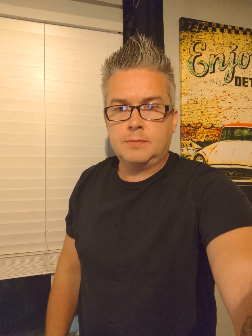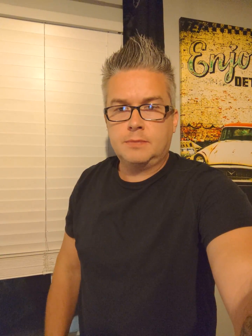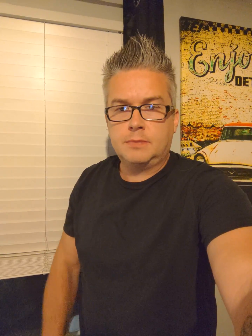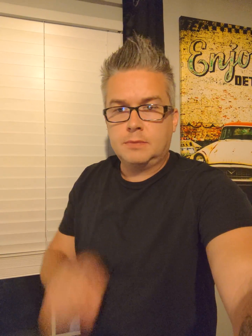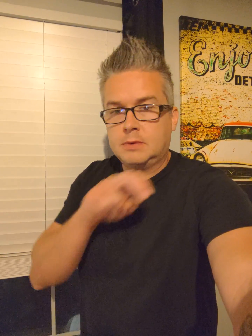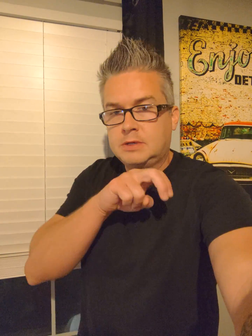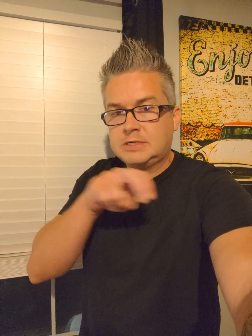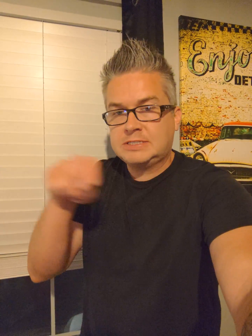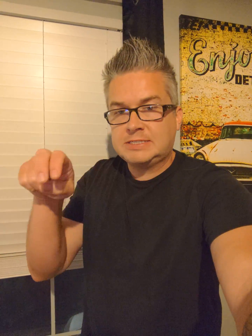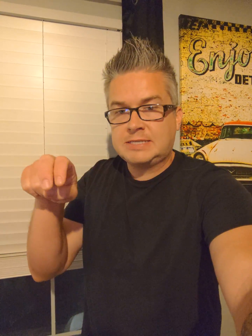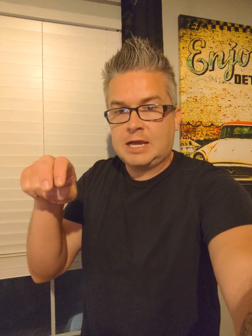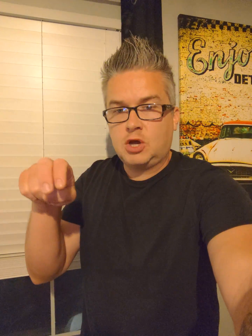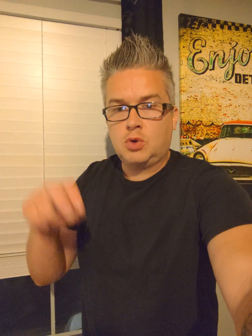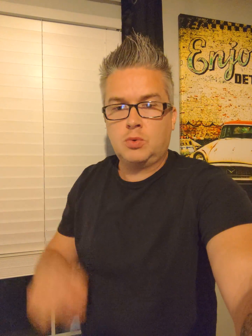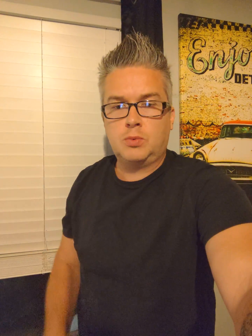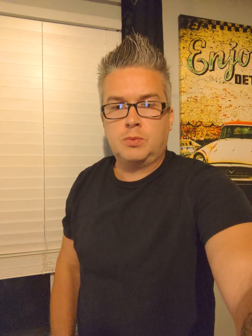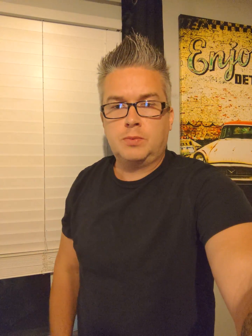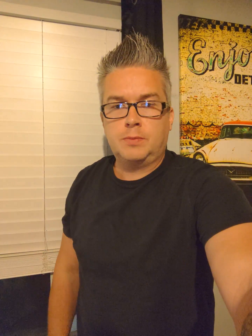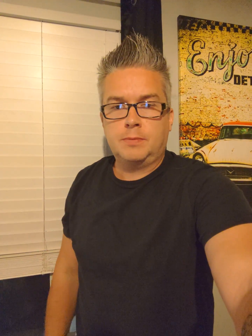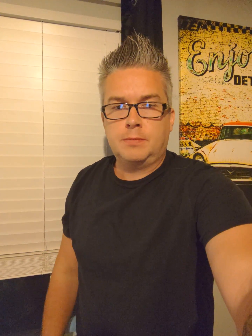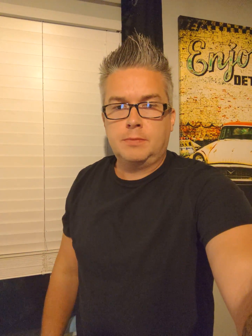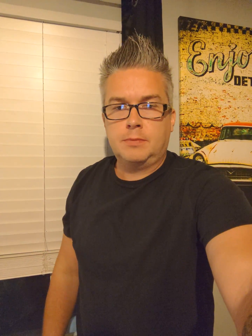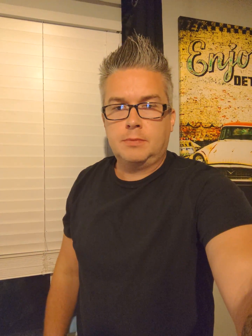bench